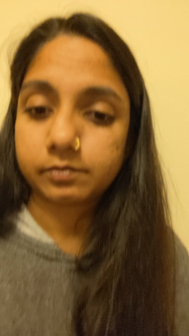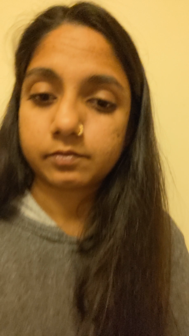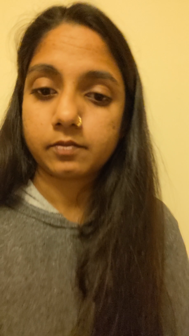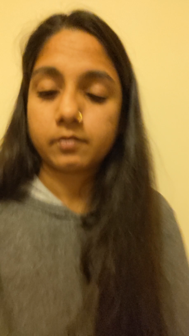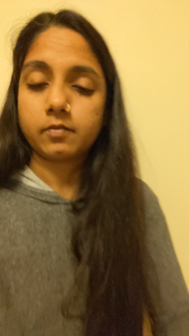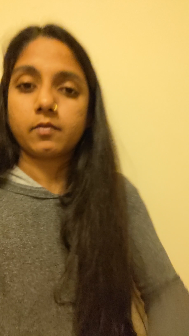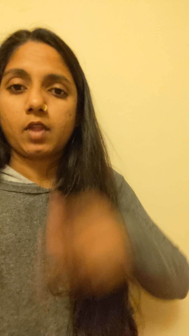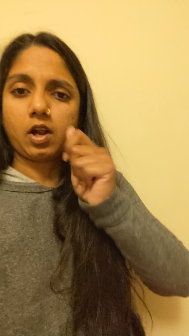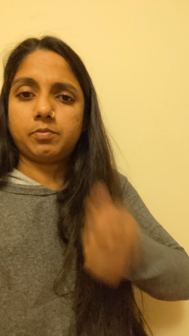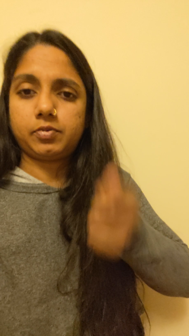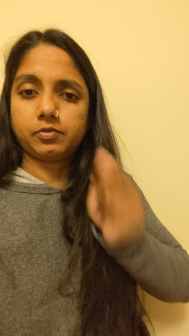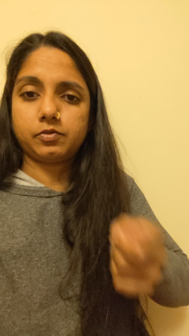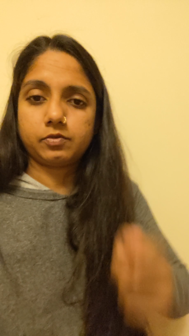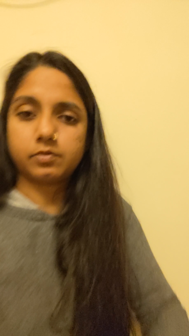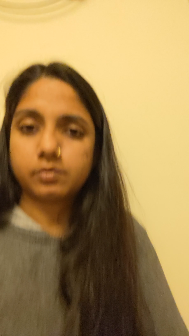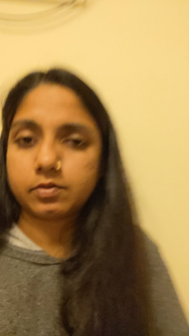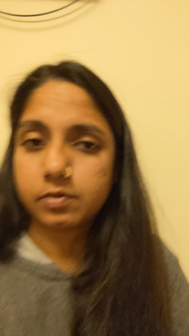hammer